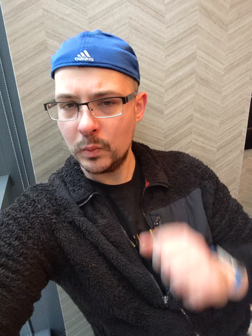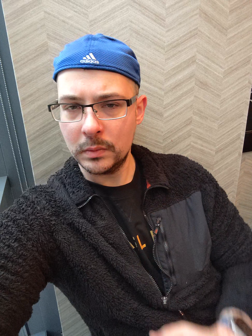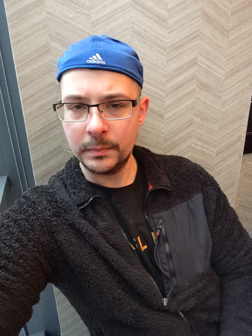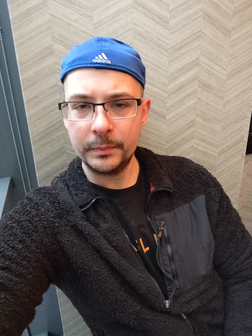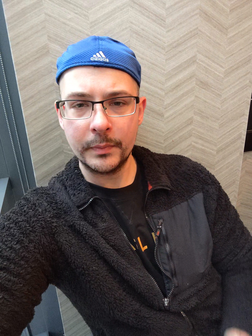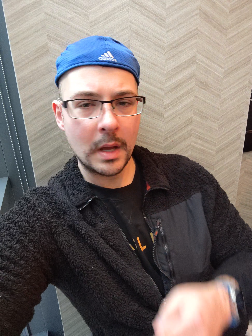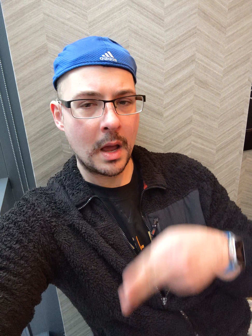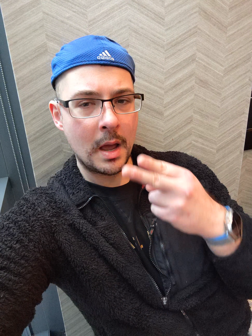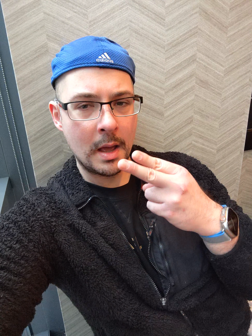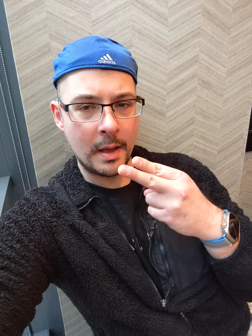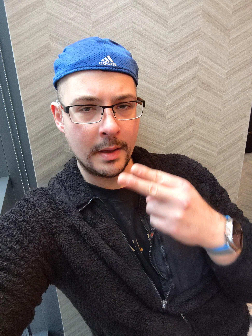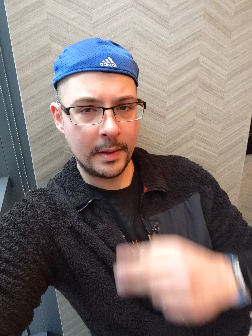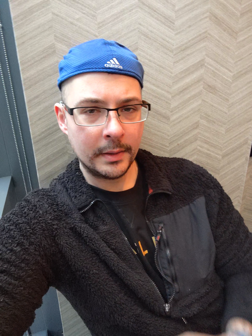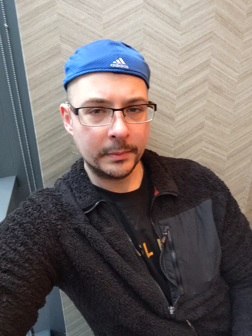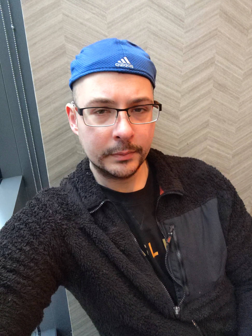high